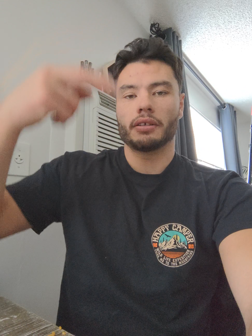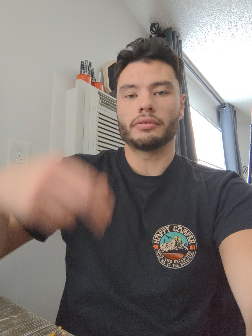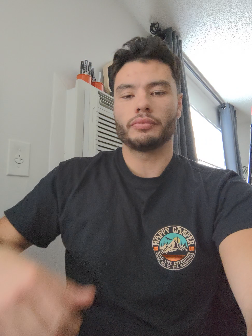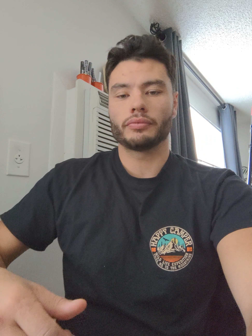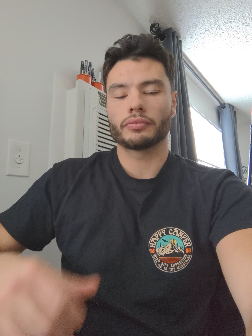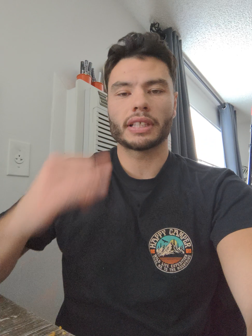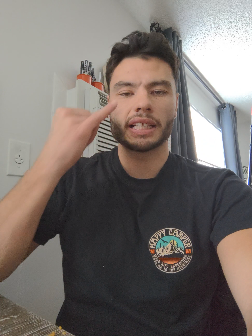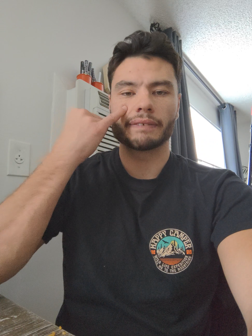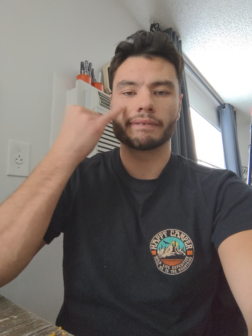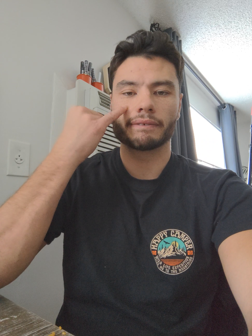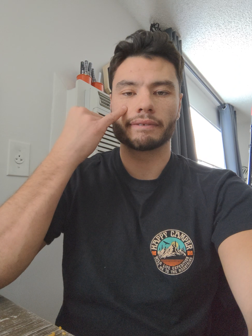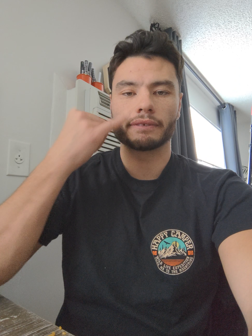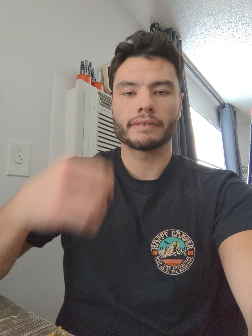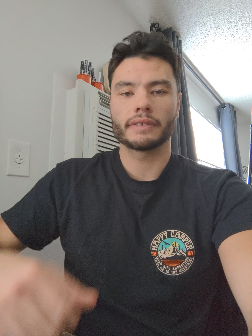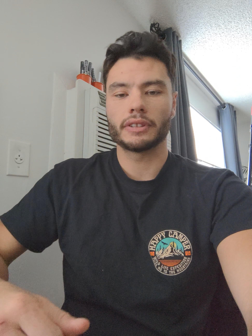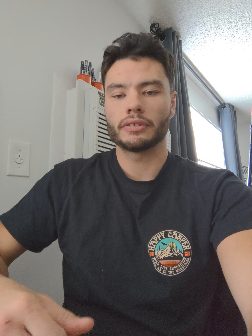if